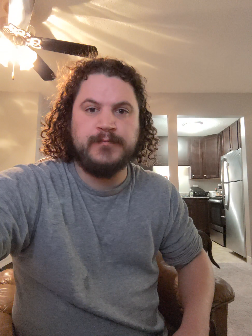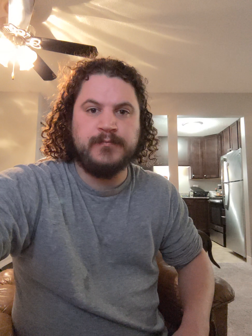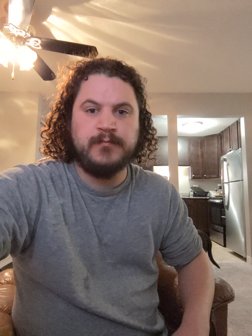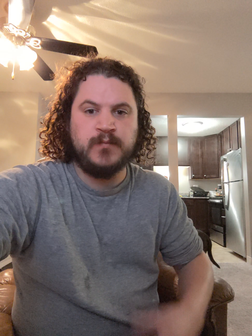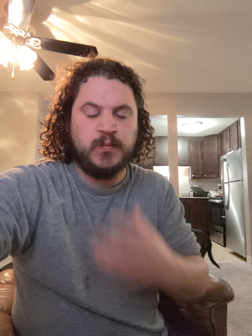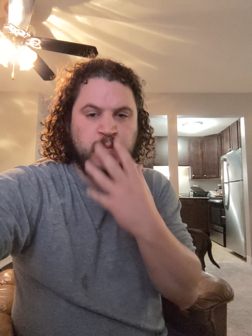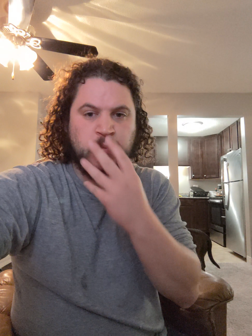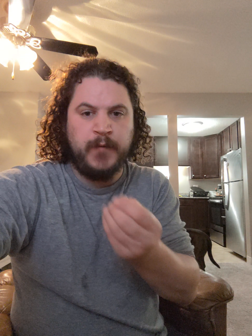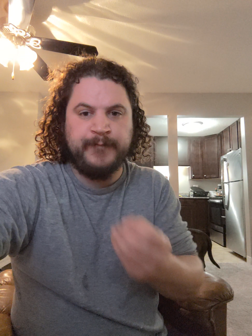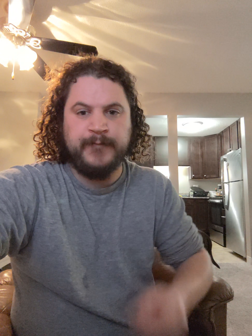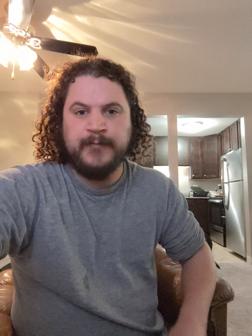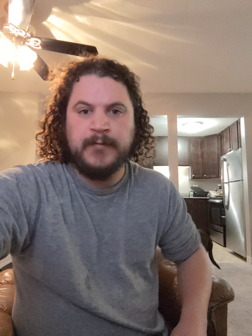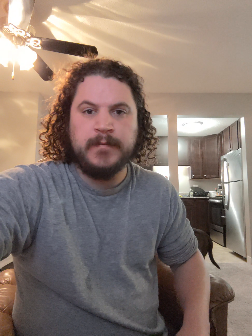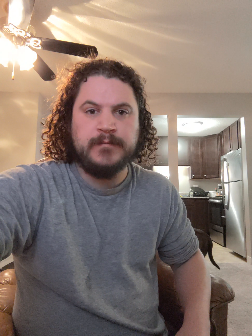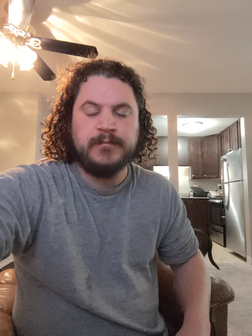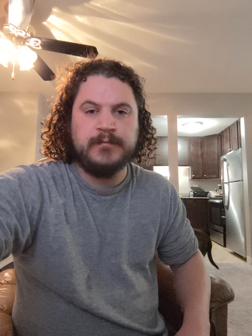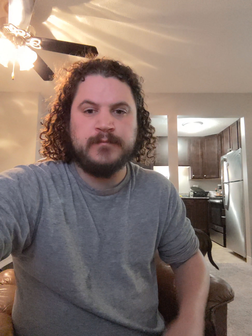wolf